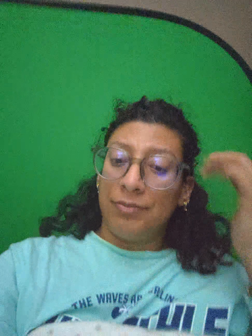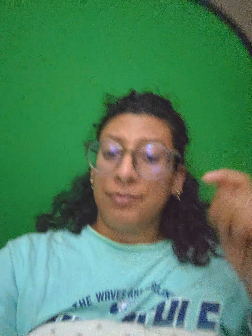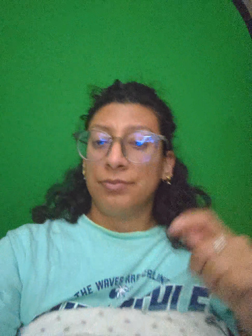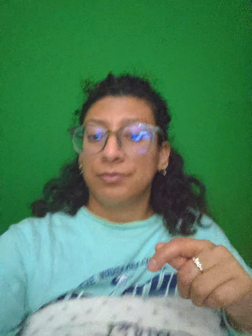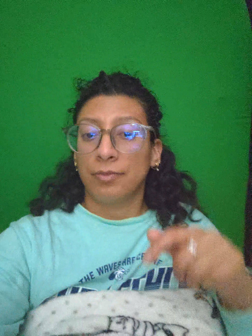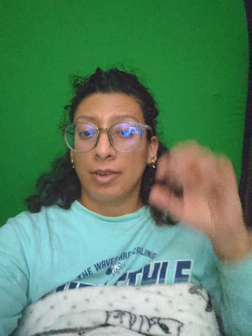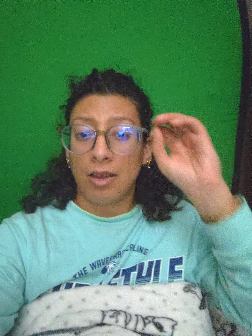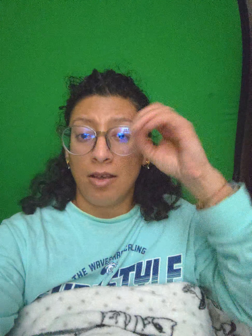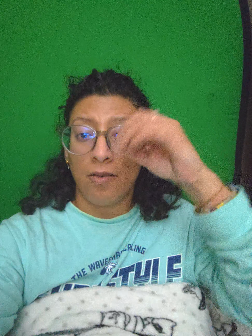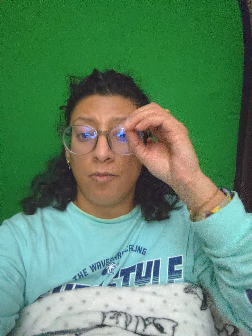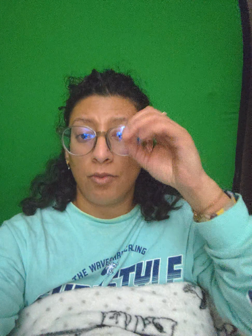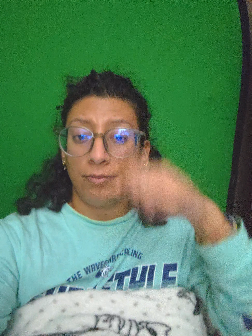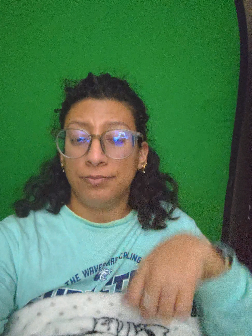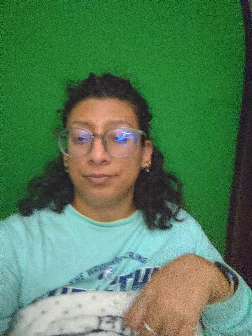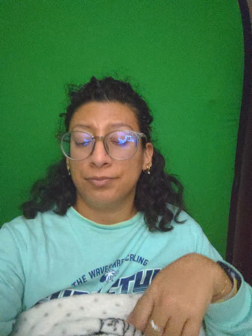owl